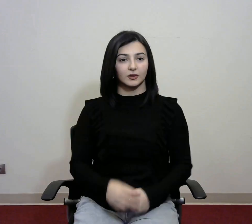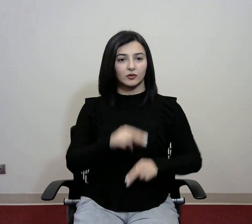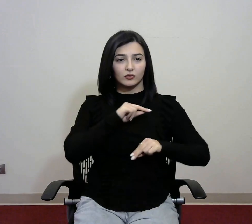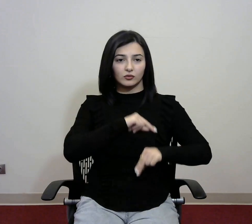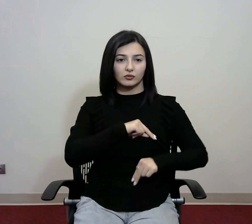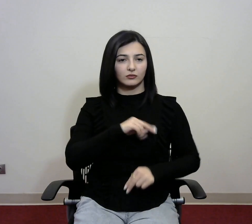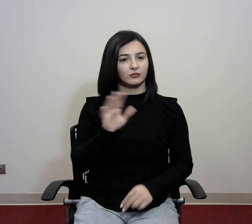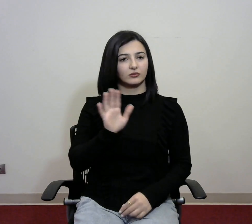zəhmət olmasa